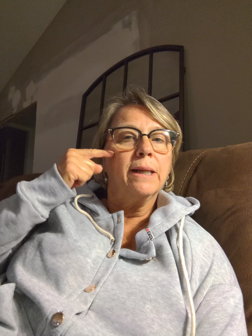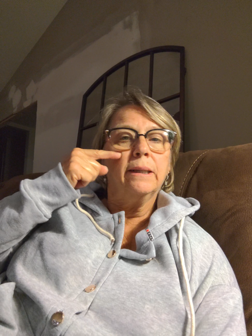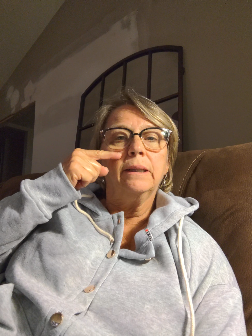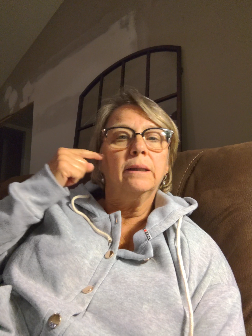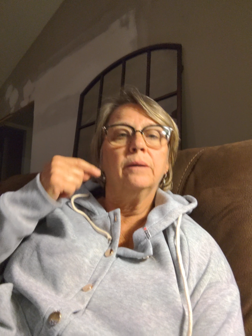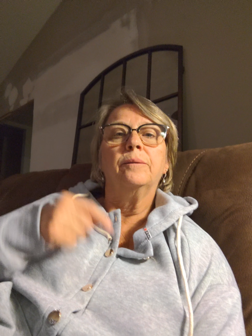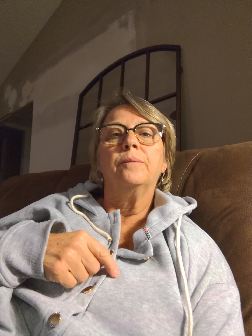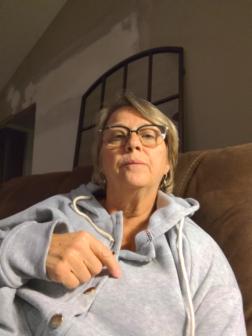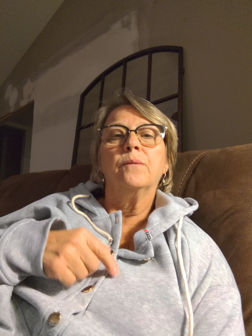cheek